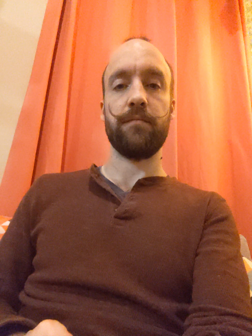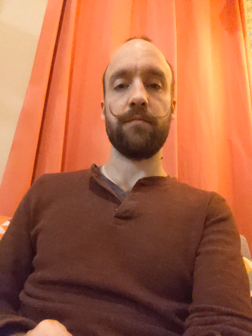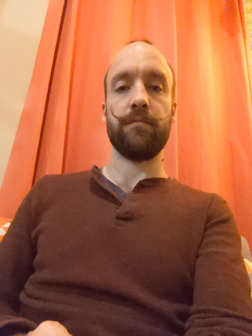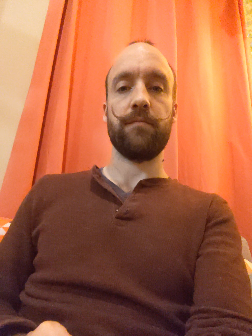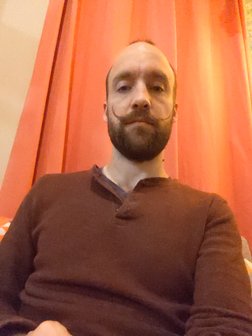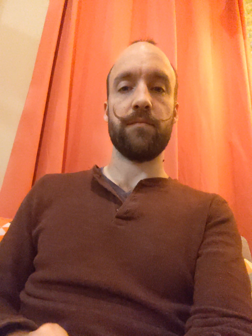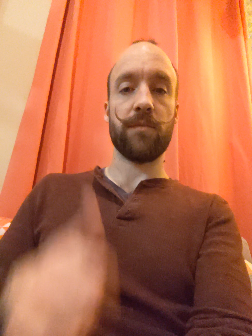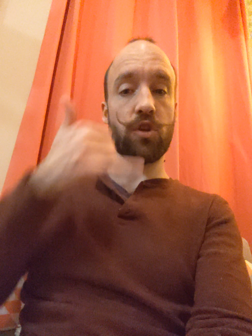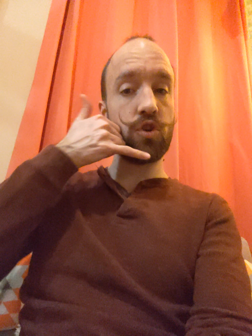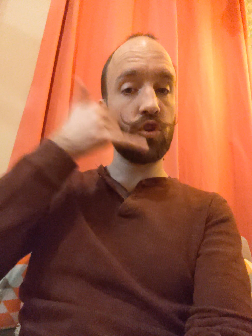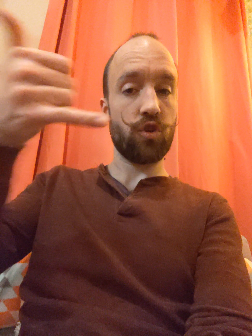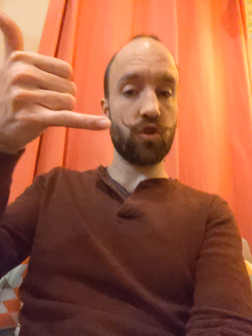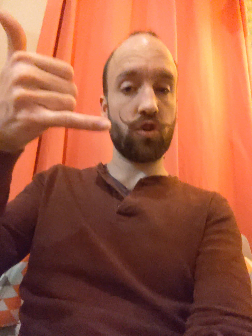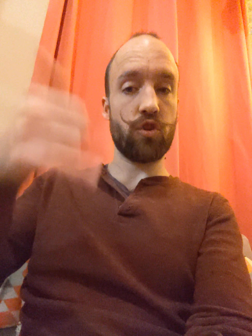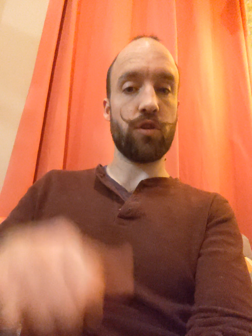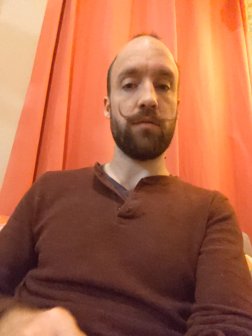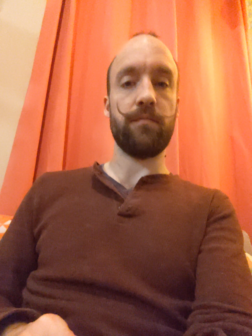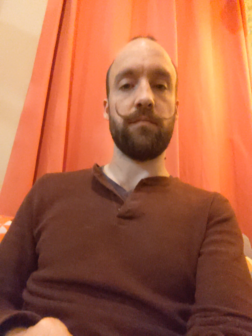call on the phone